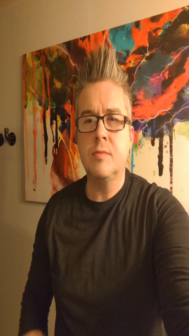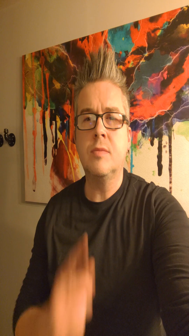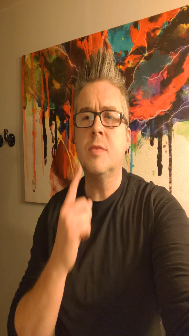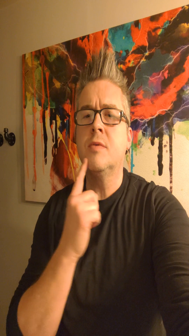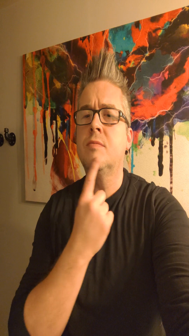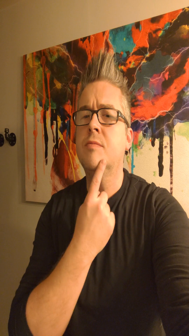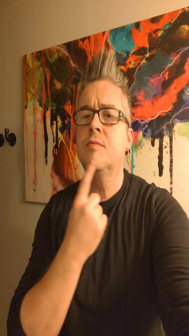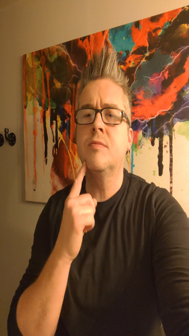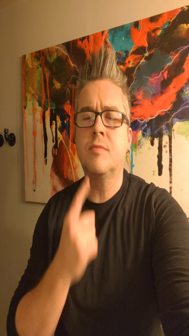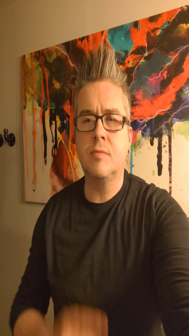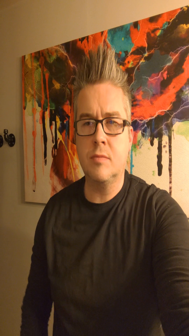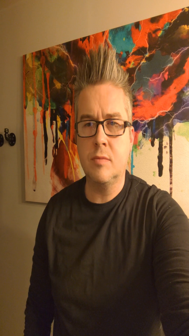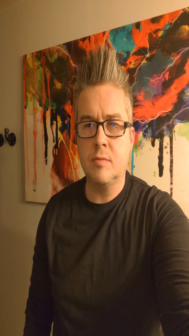chin